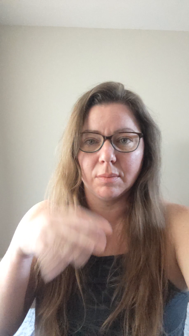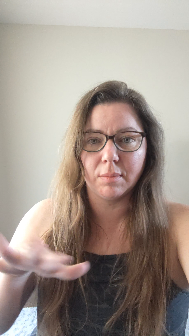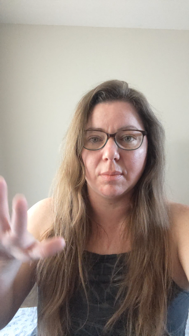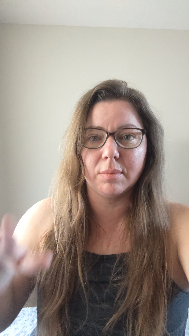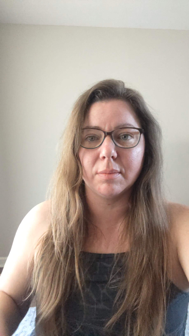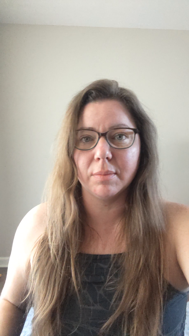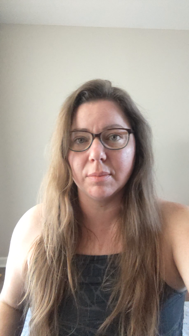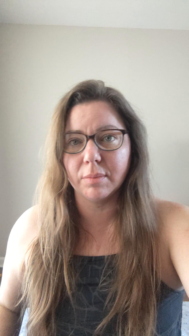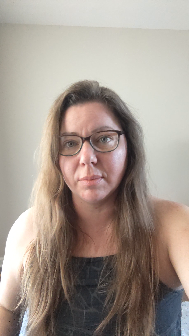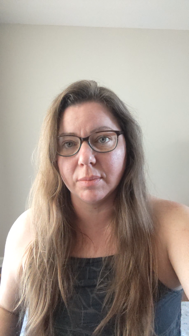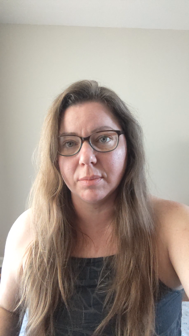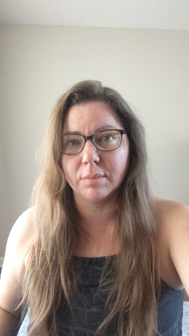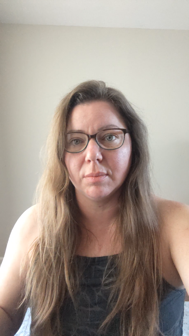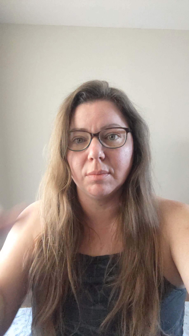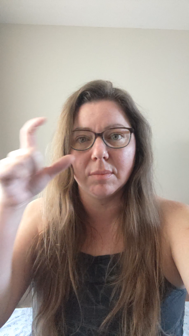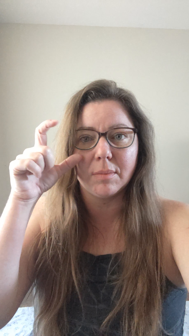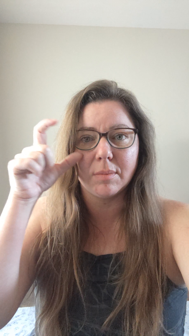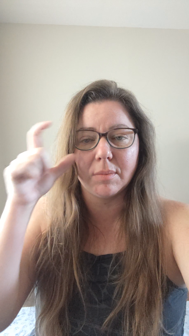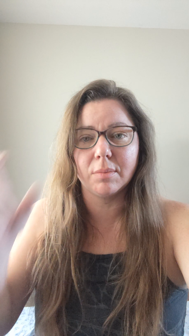glasses